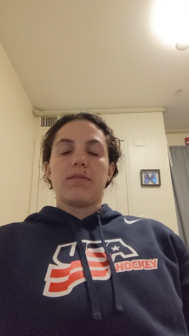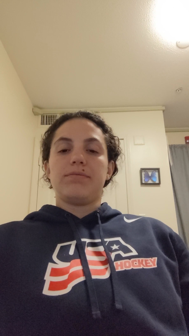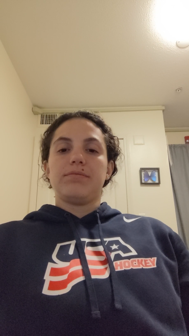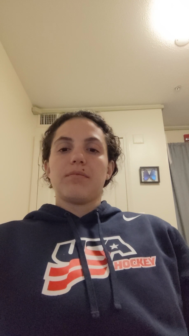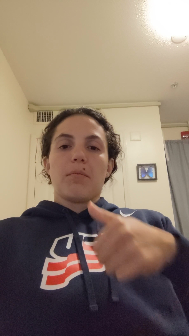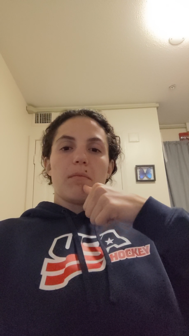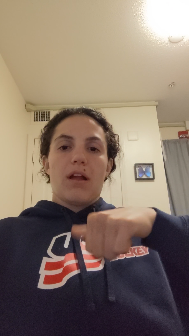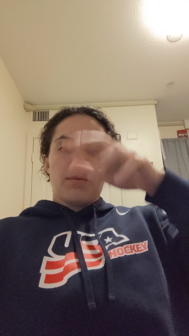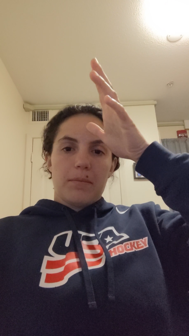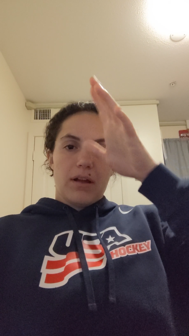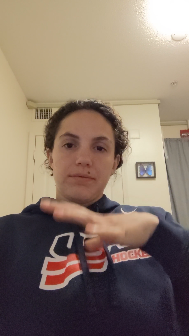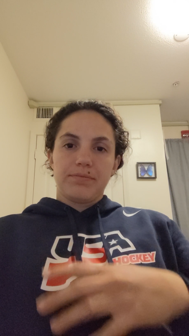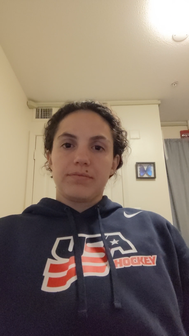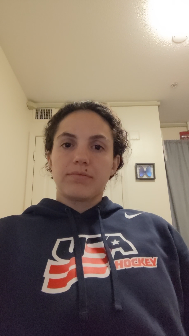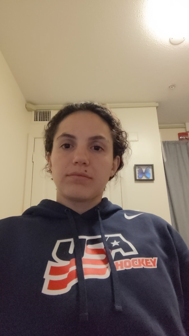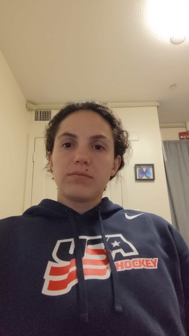mailman